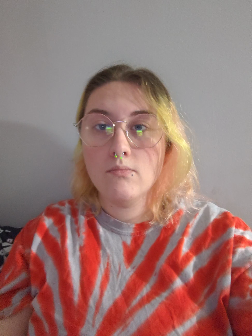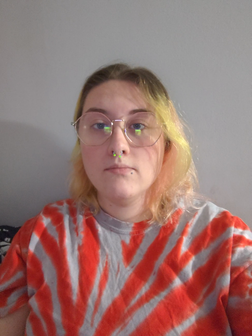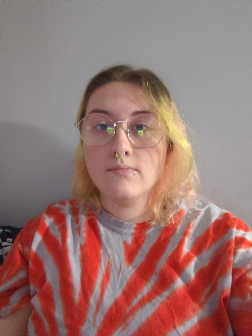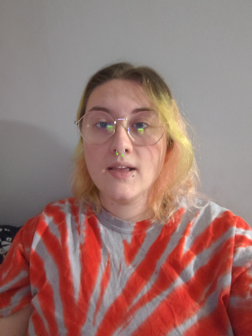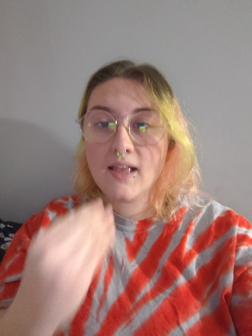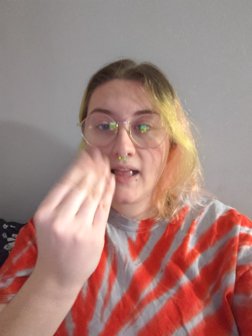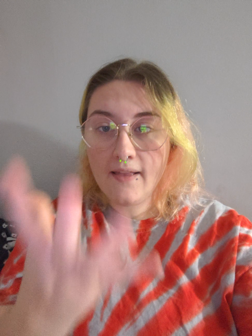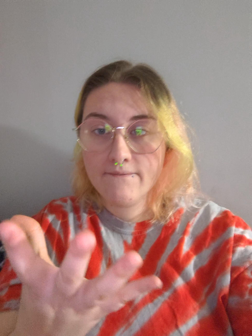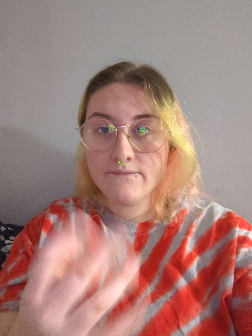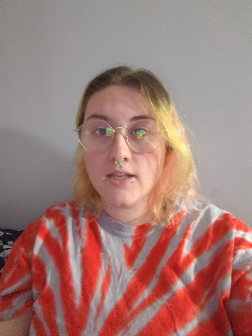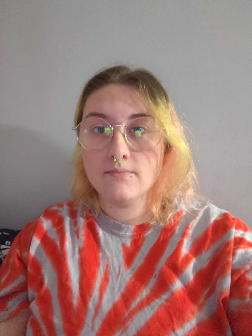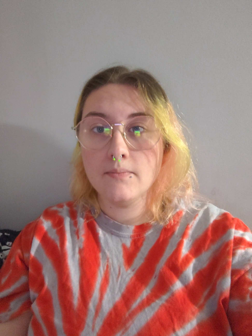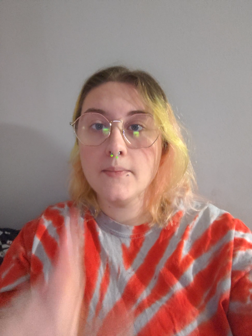give